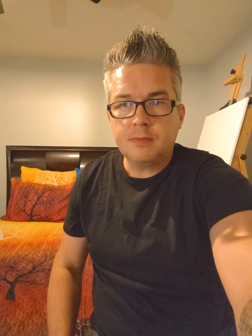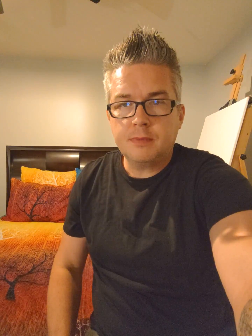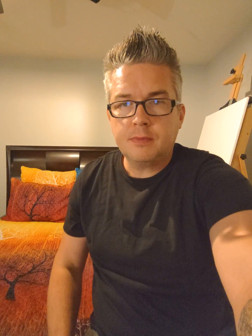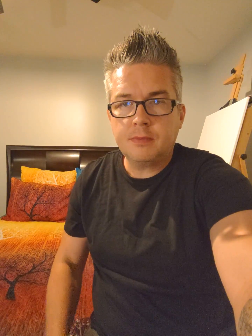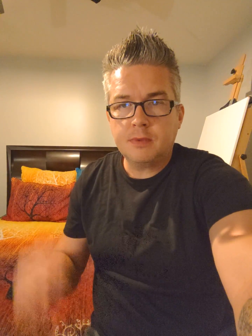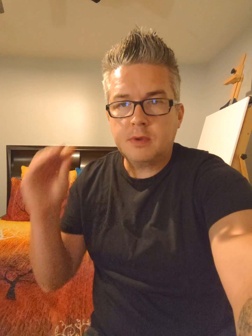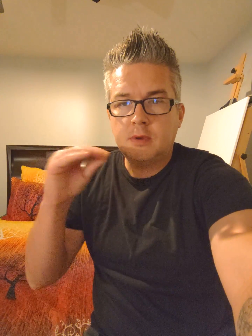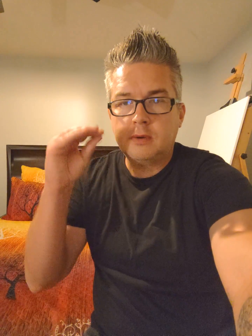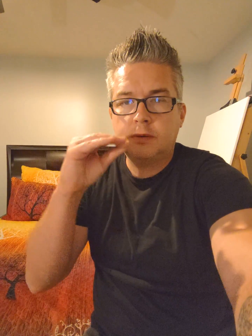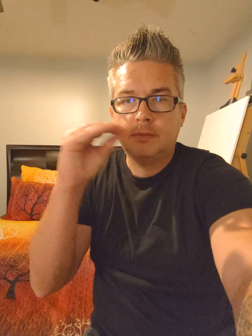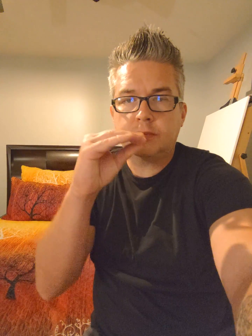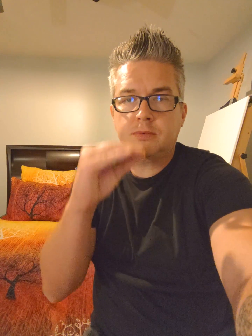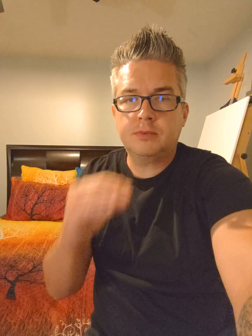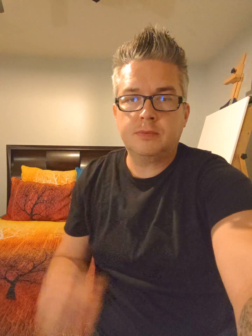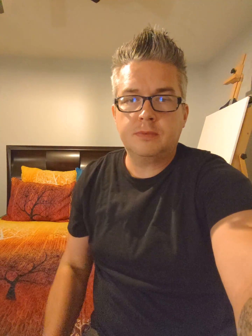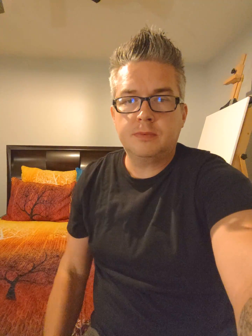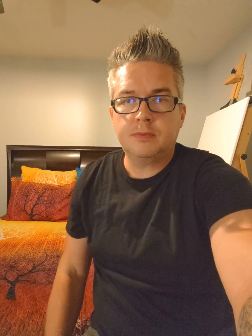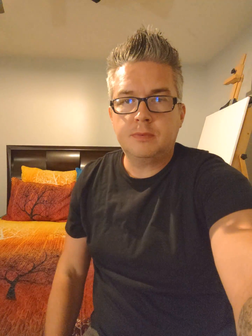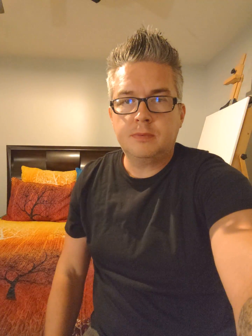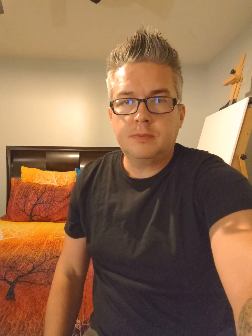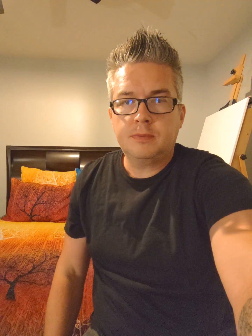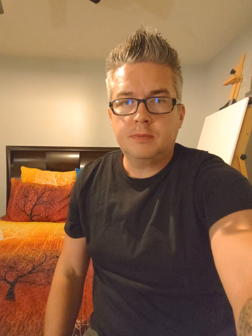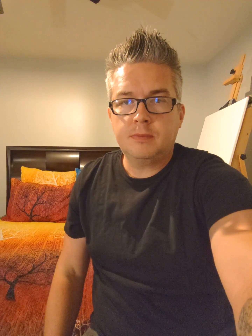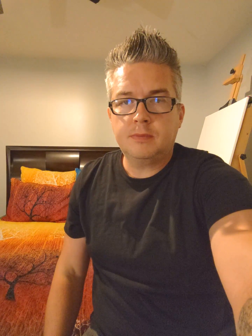dinosaur